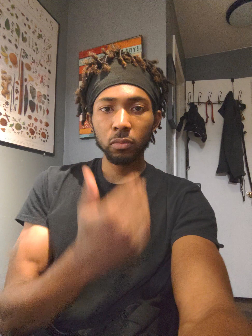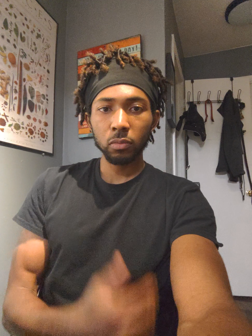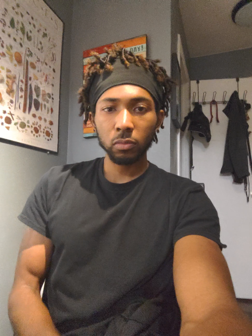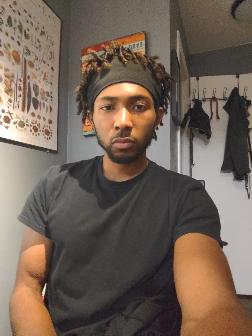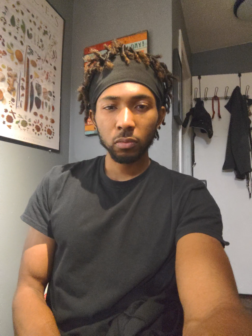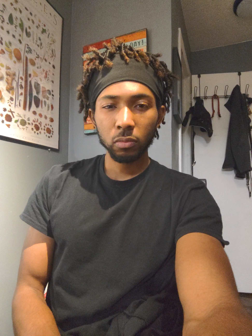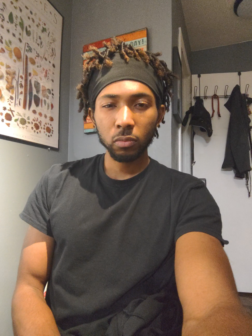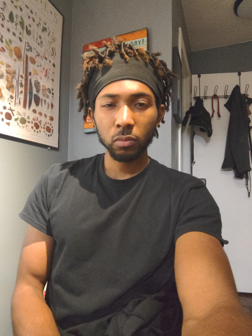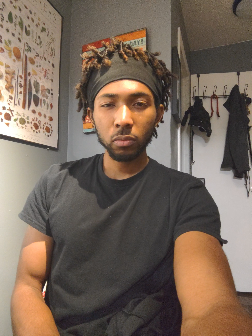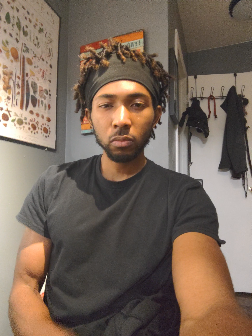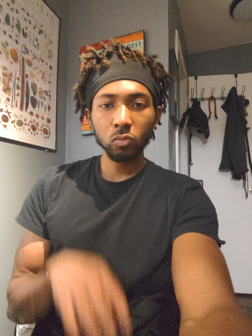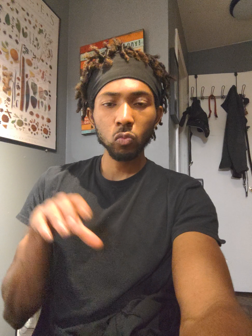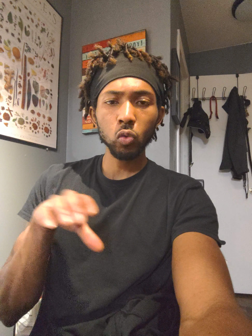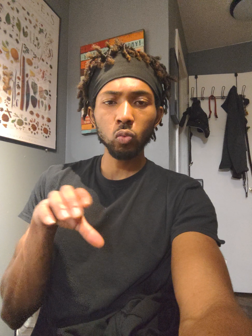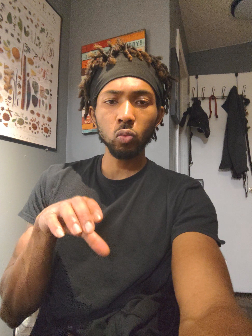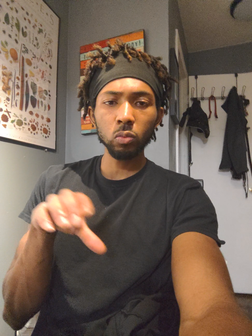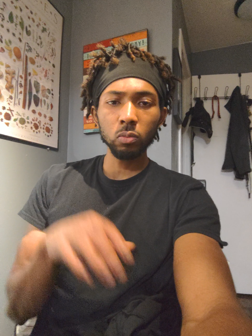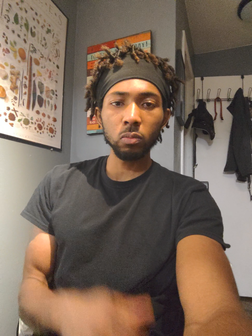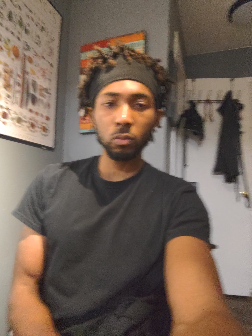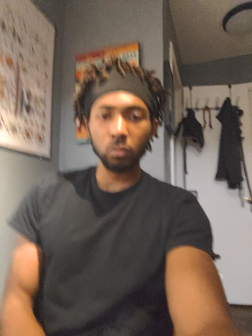does